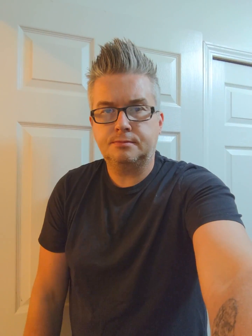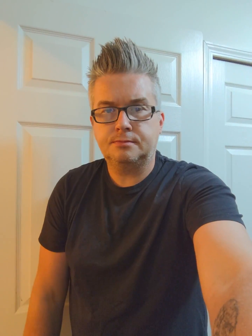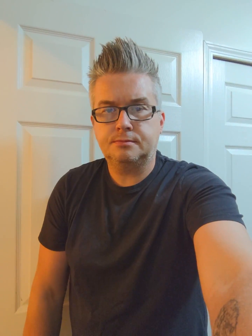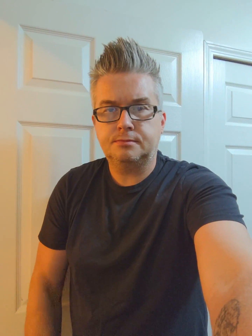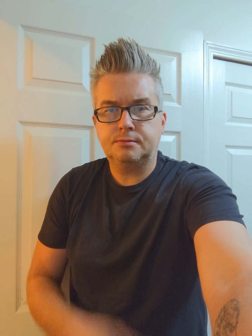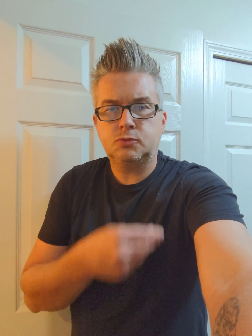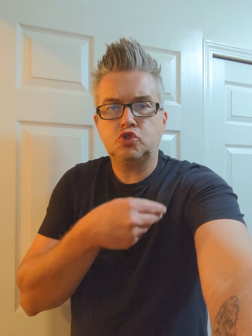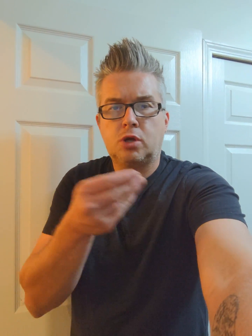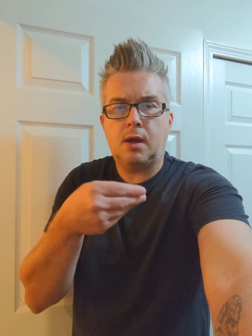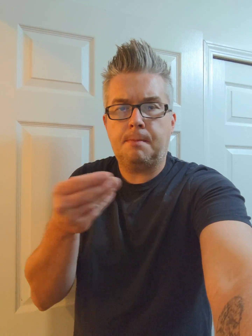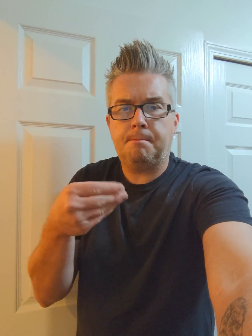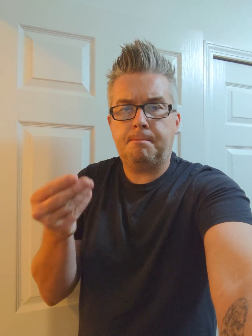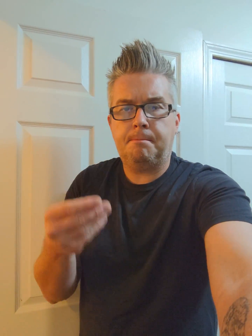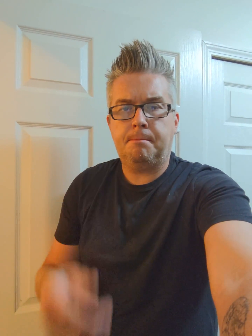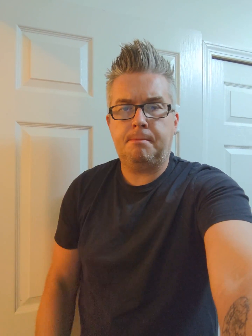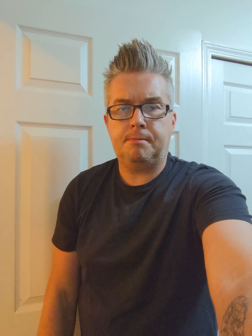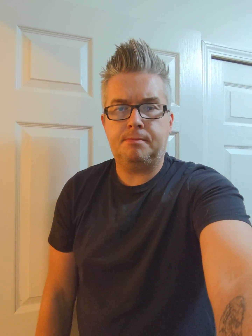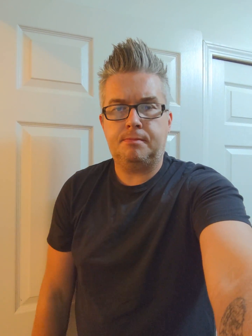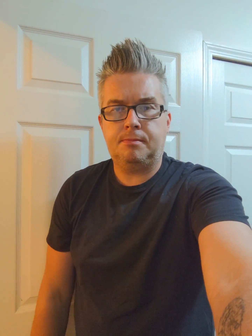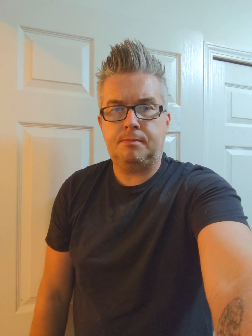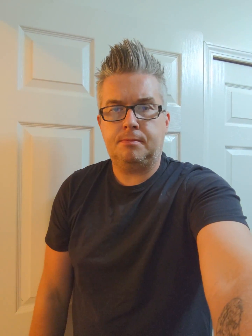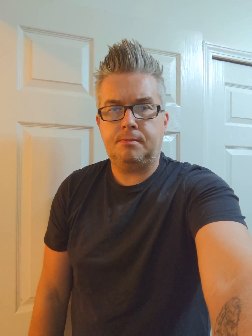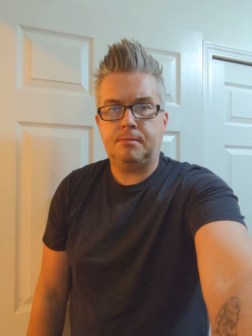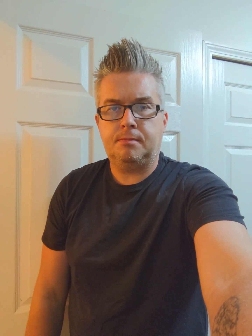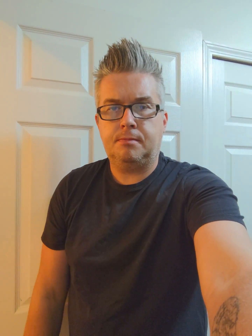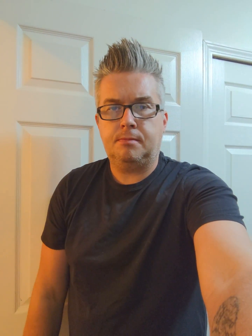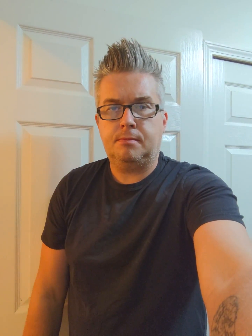shopping